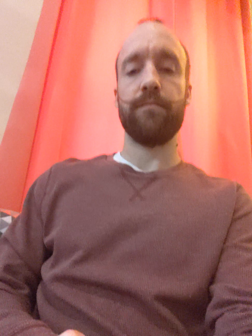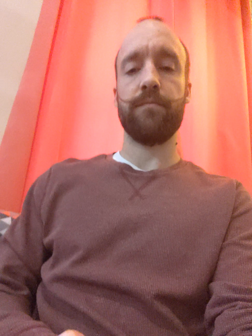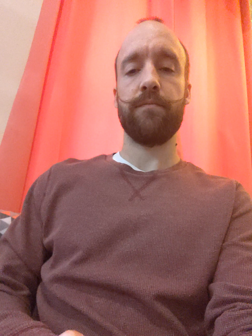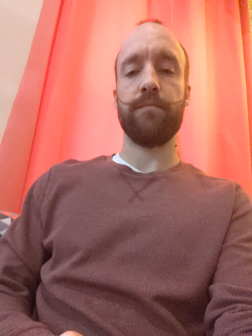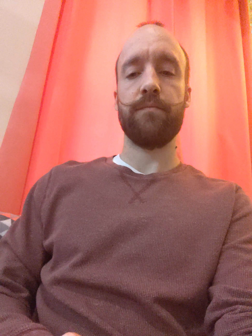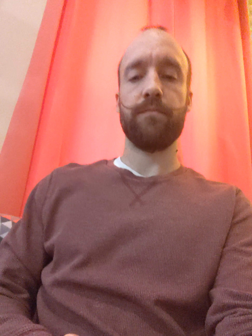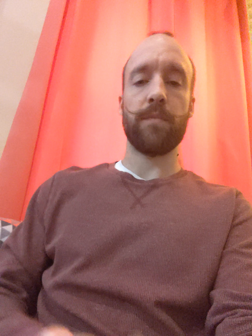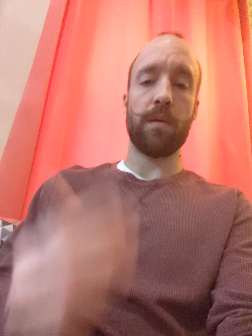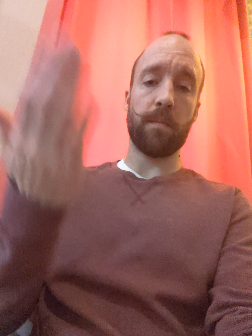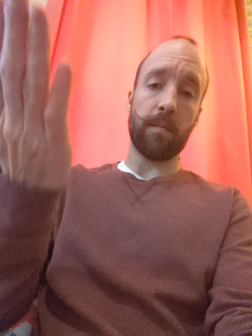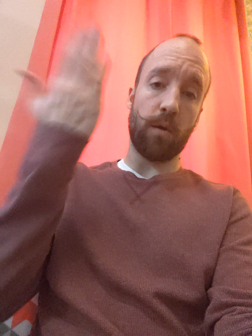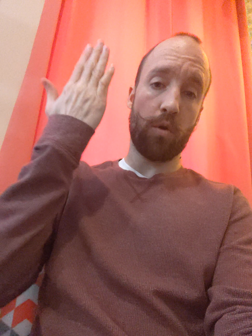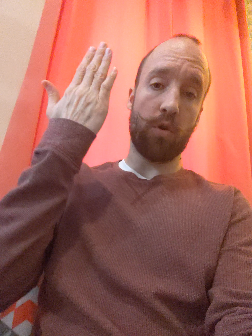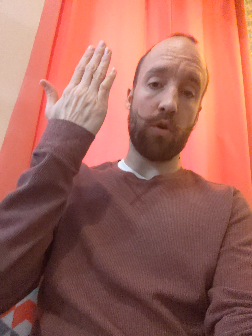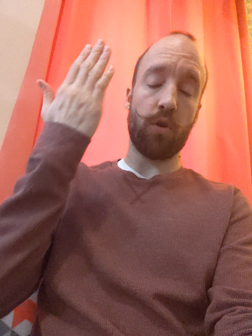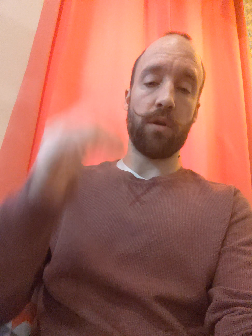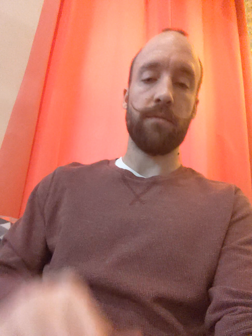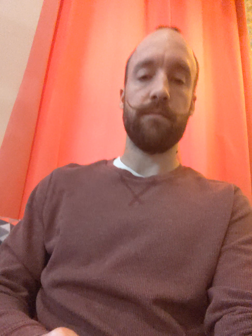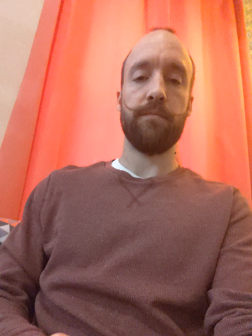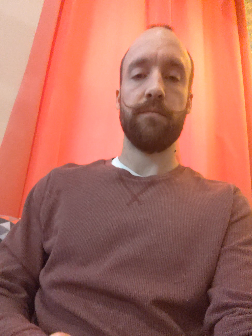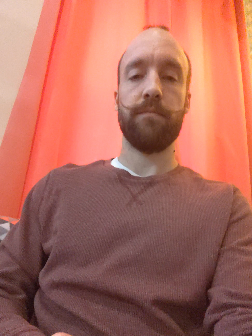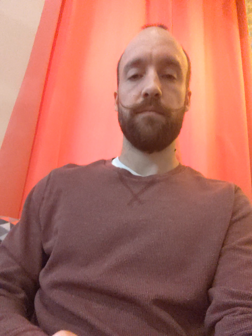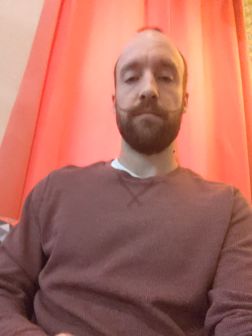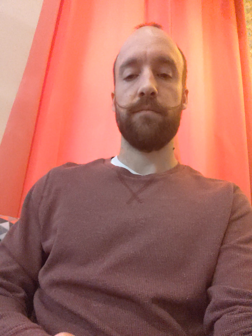morning